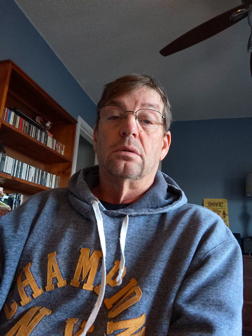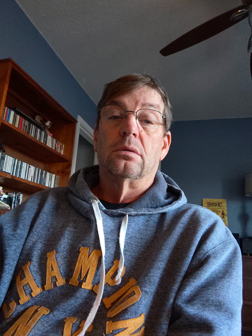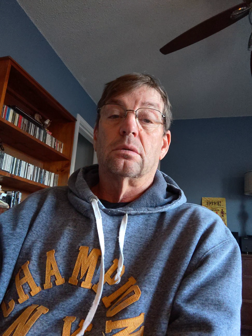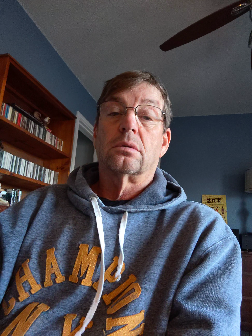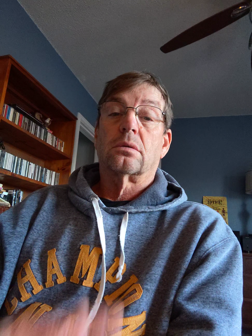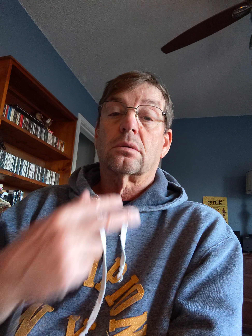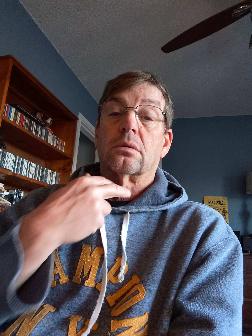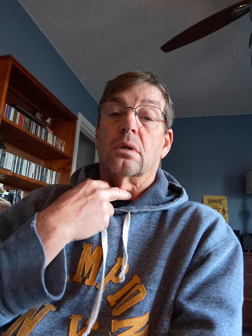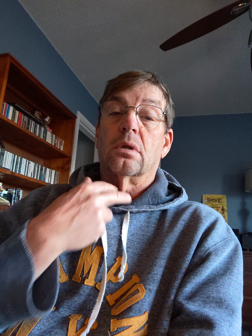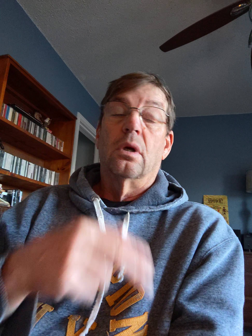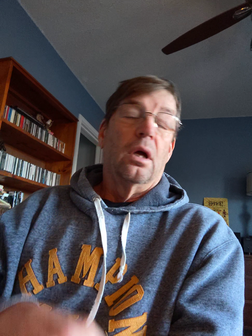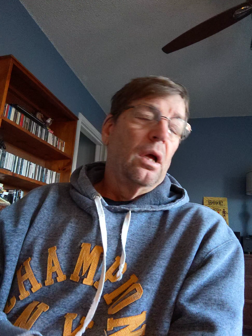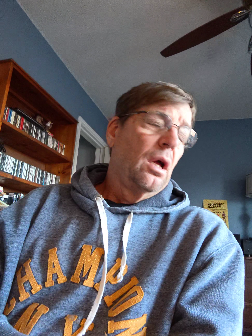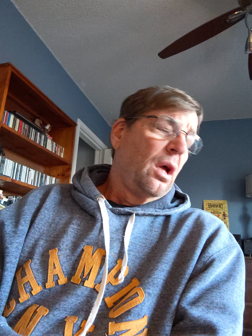stuck